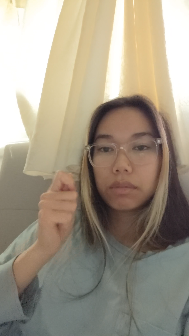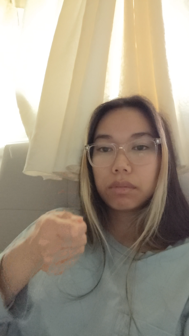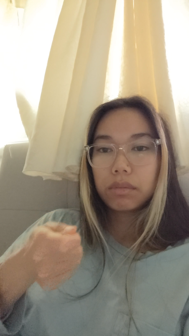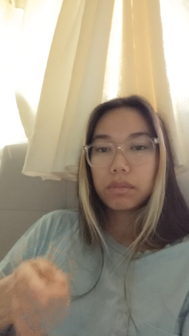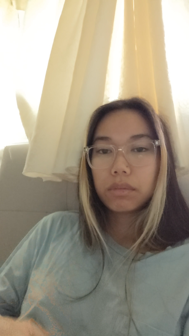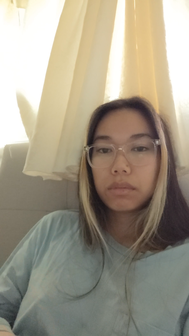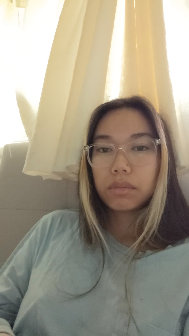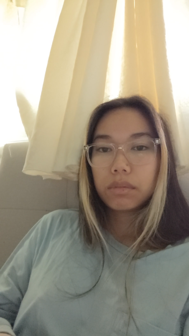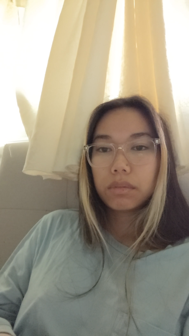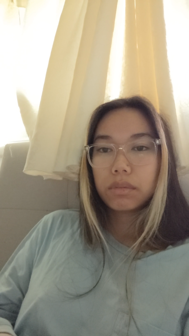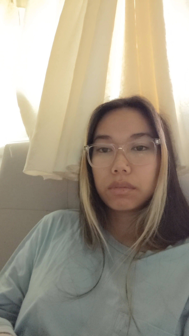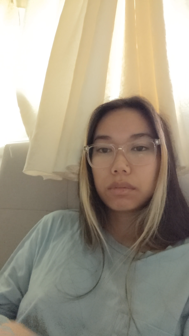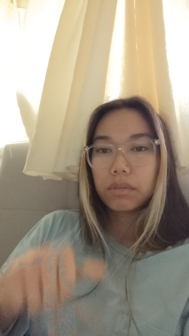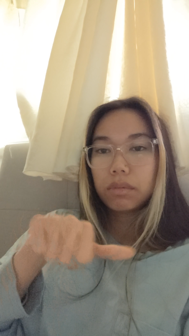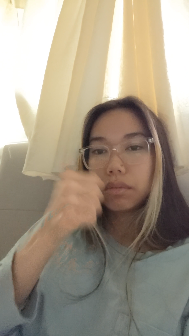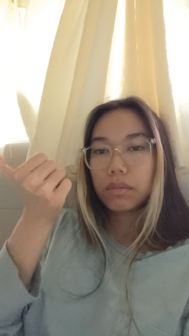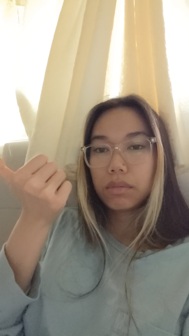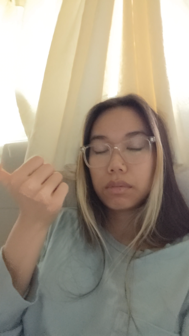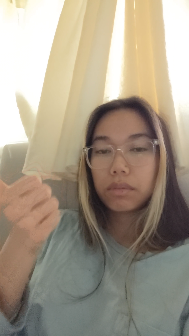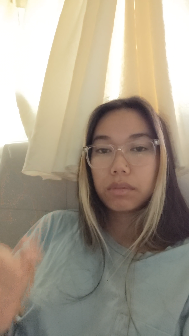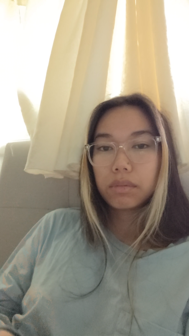other